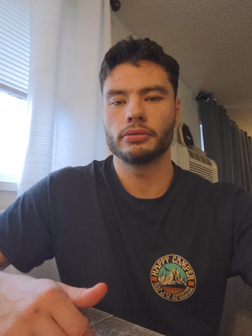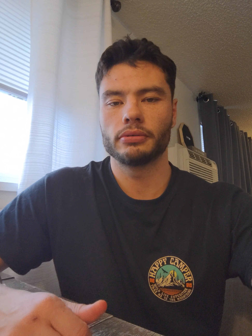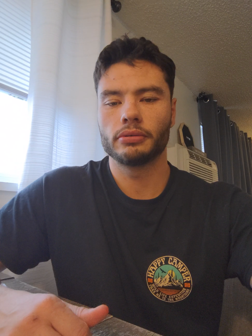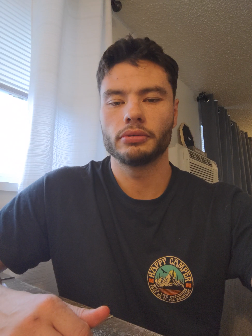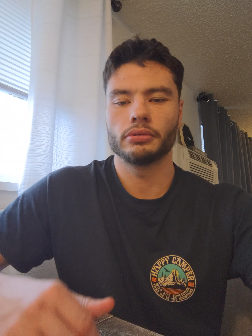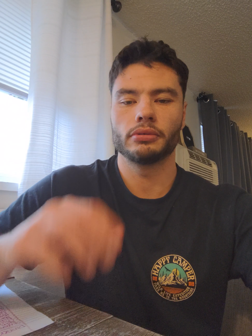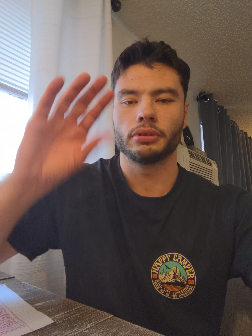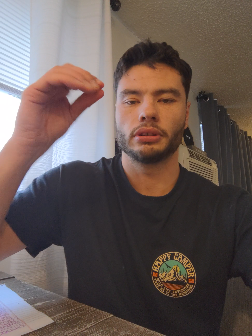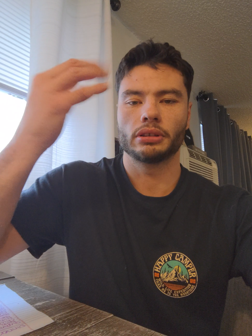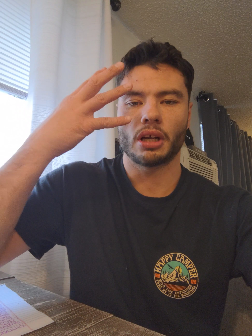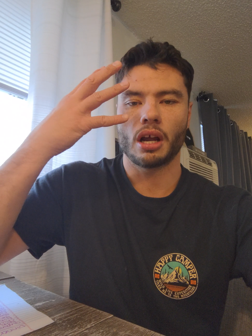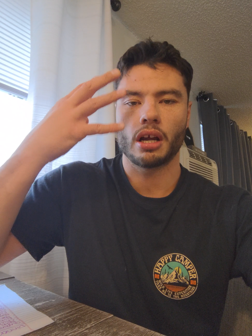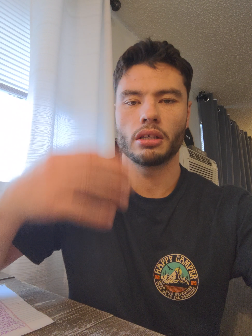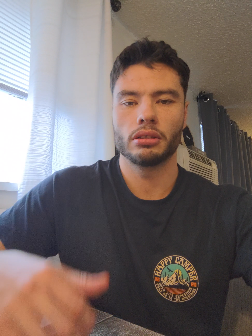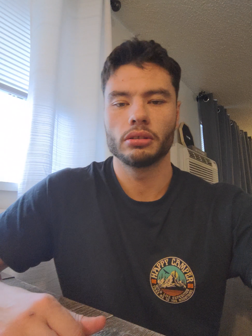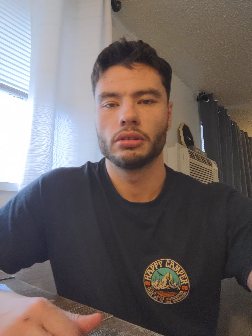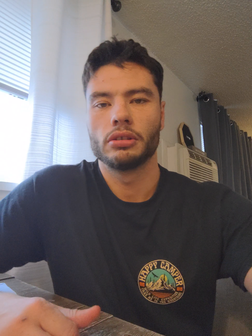sun